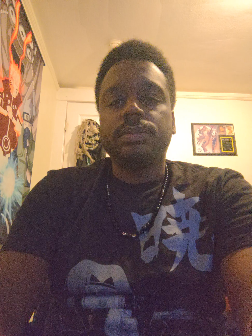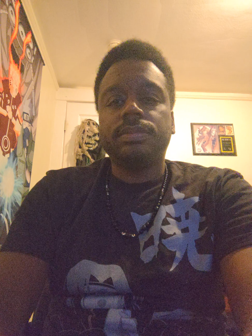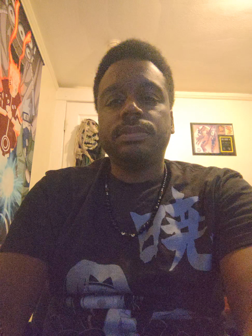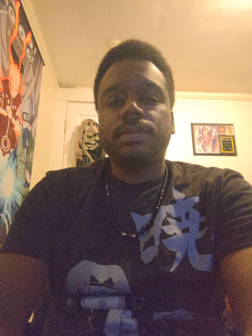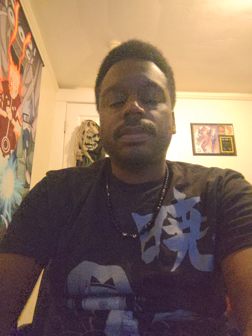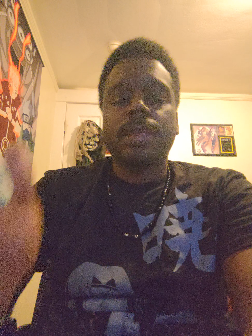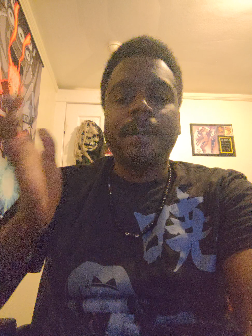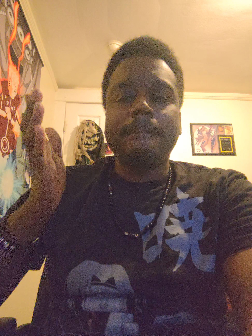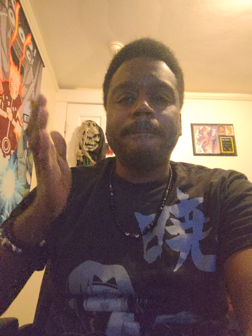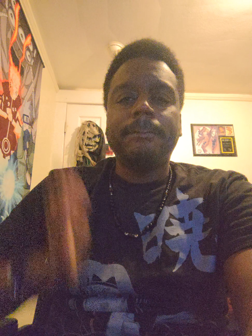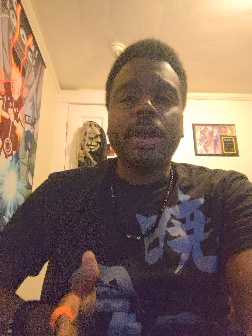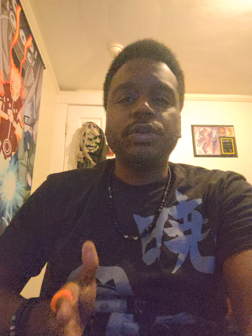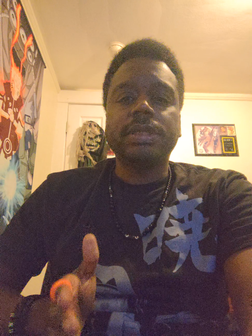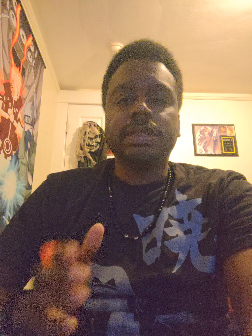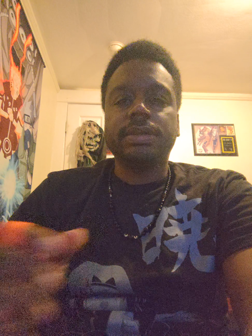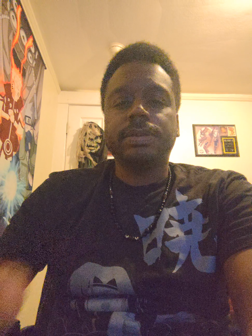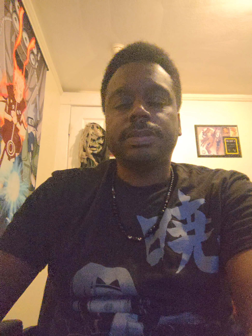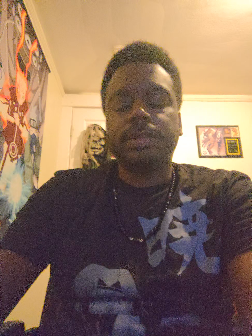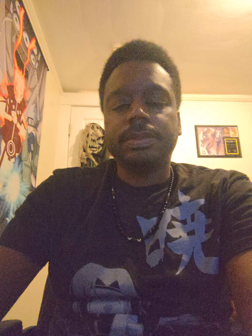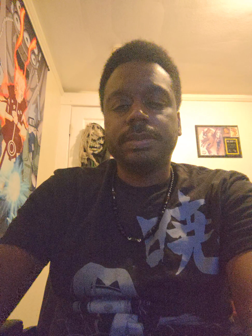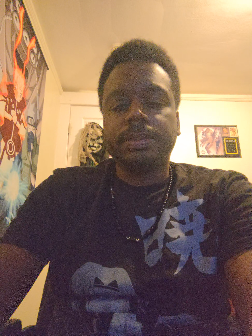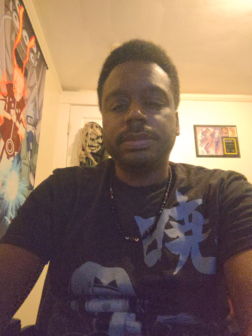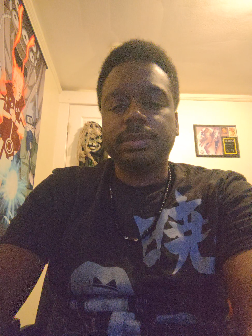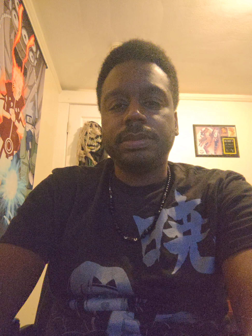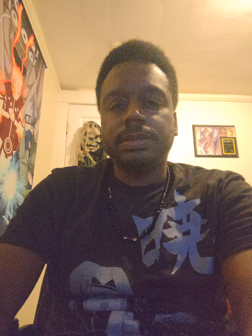person